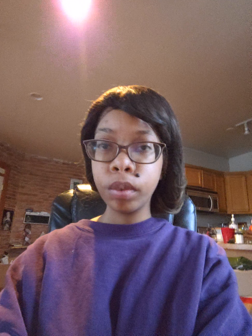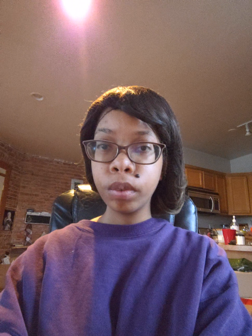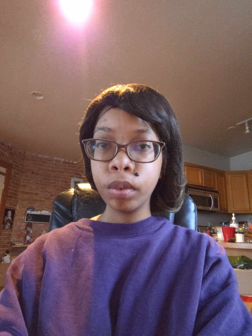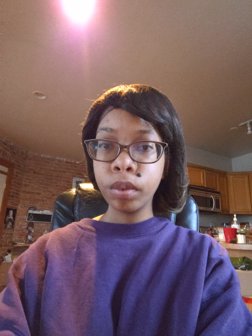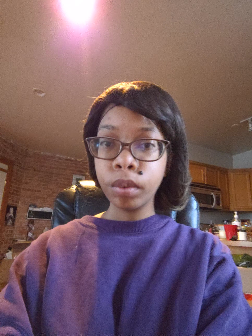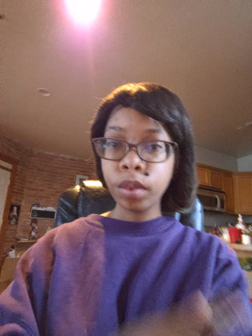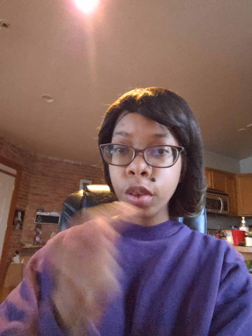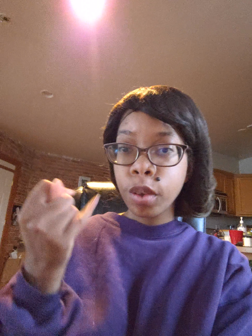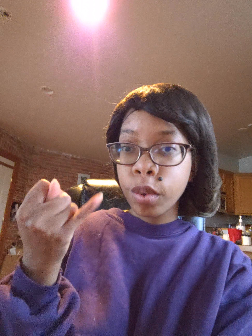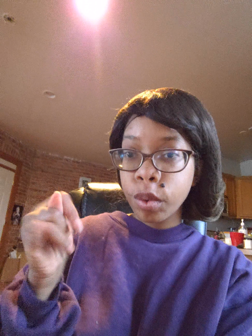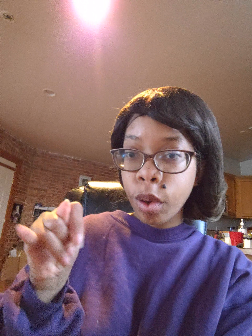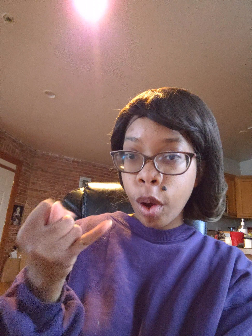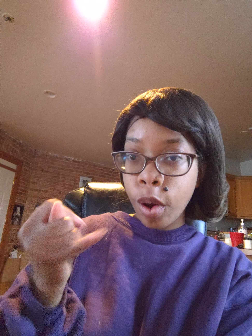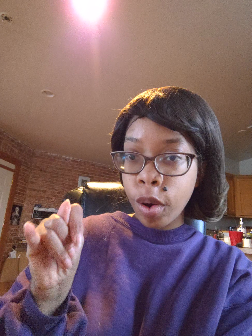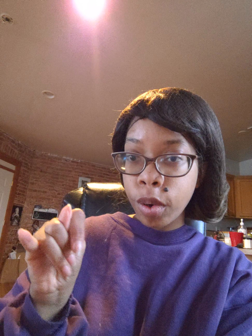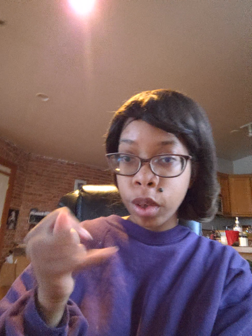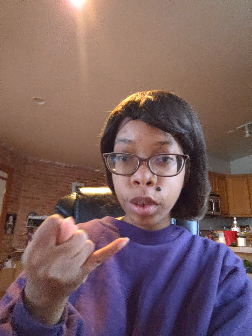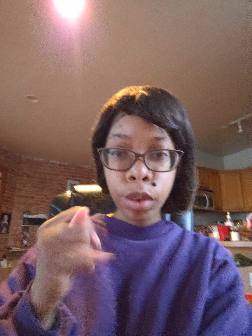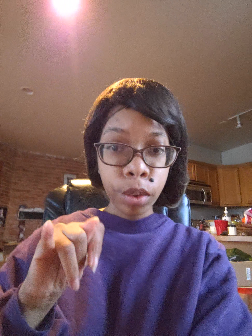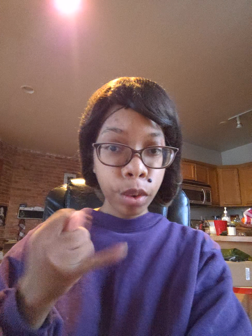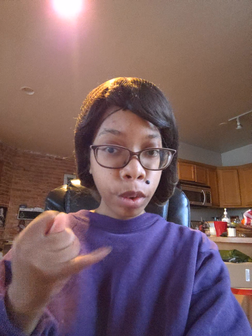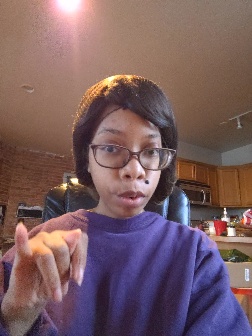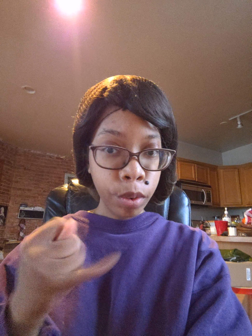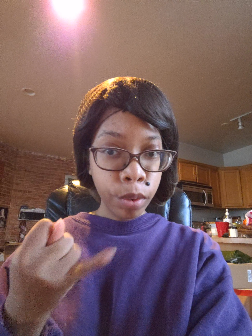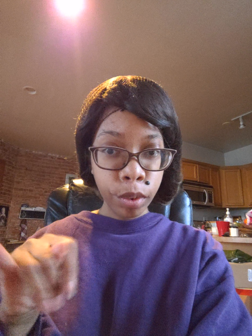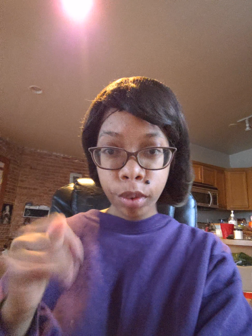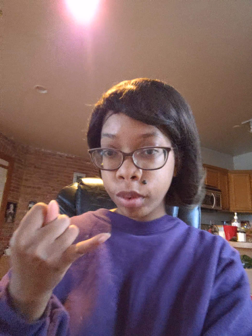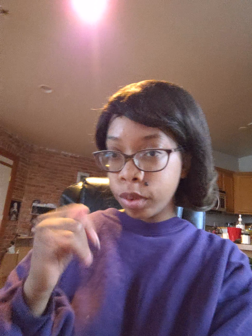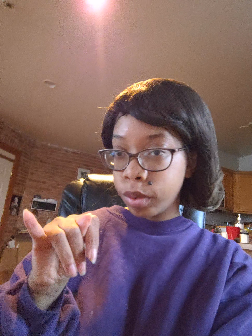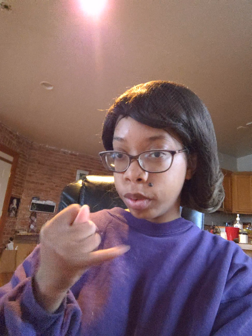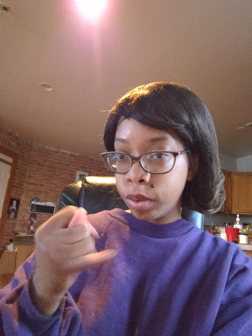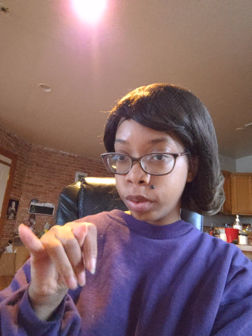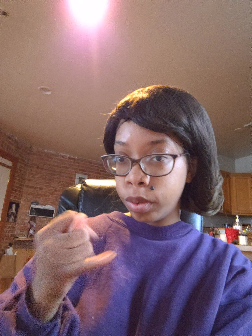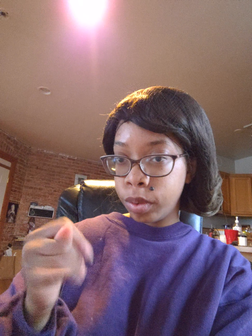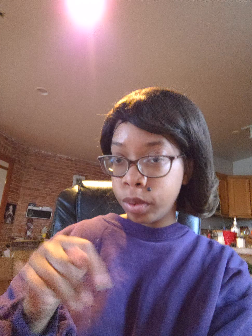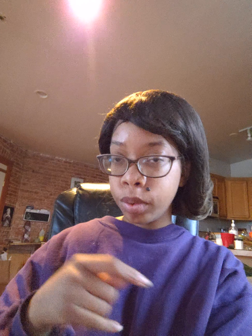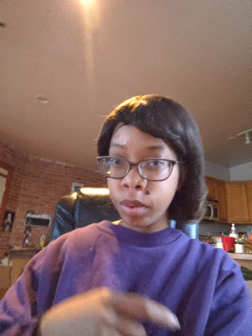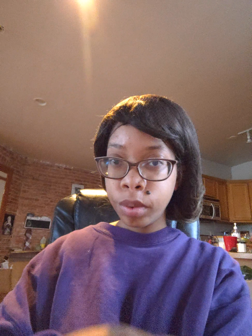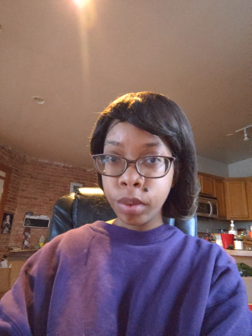toy